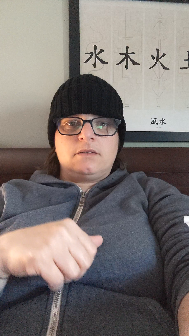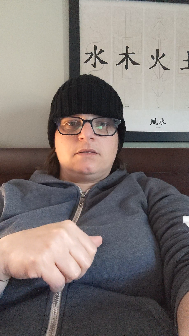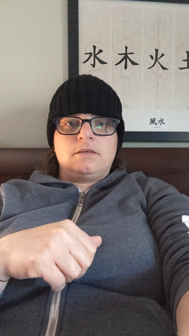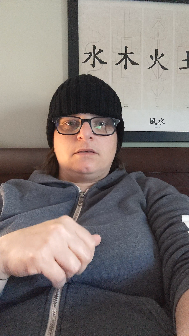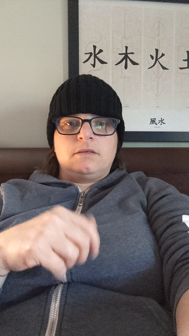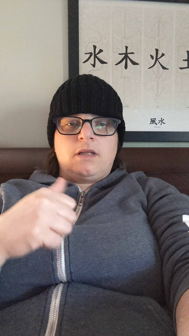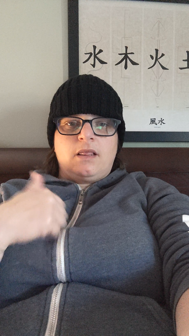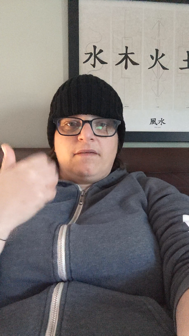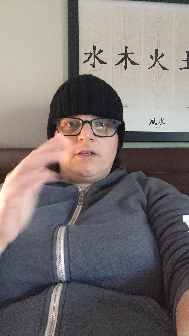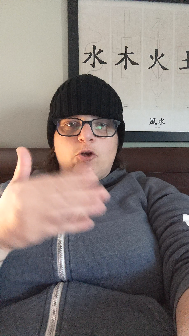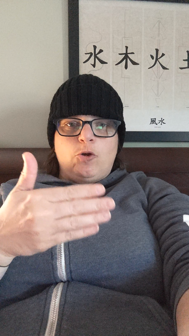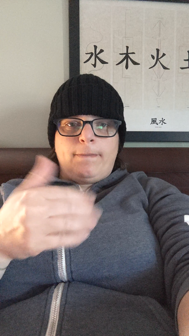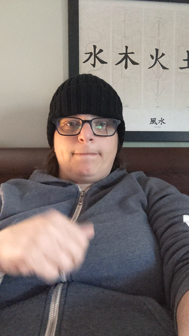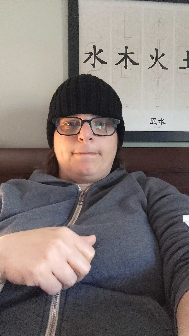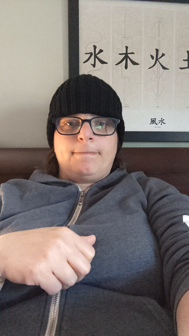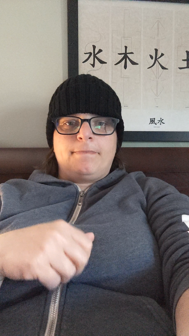living room